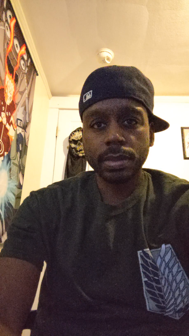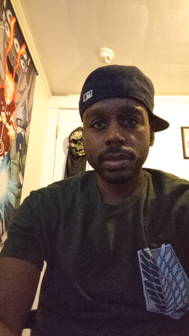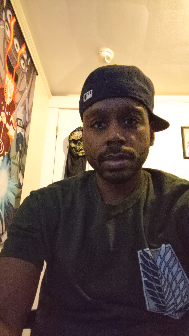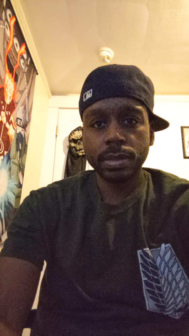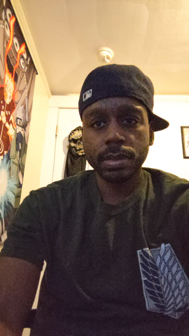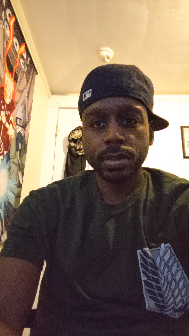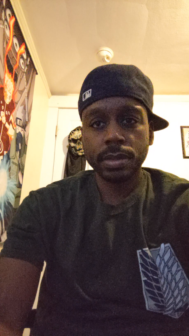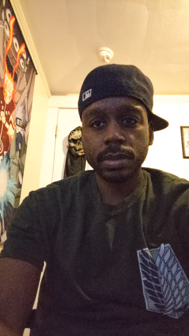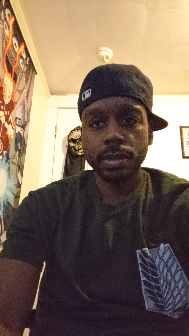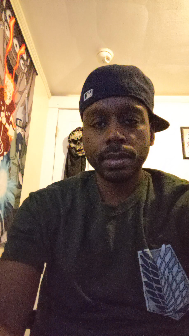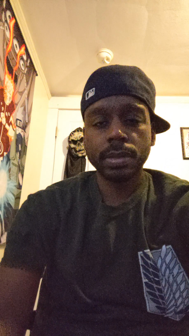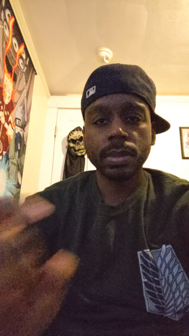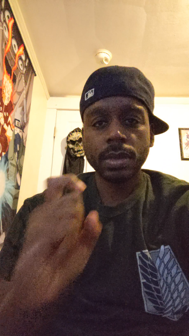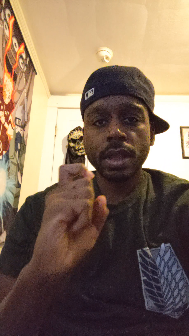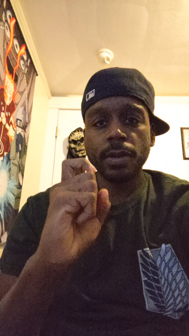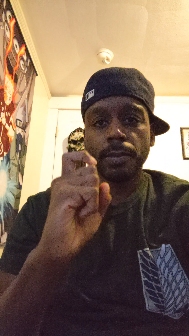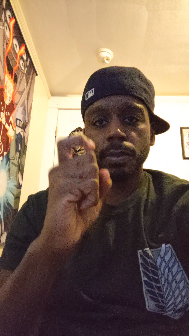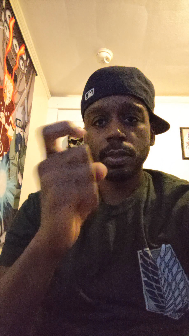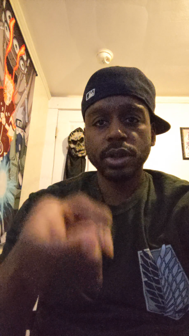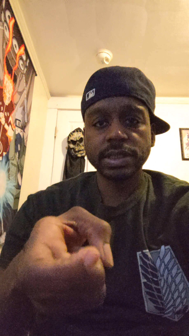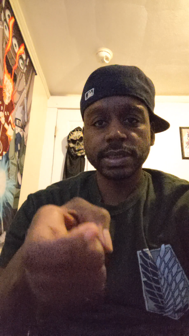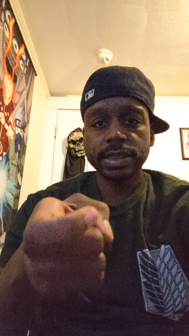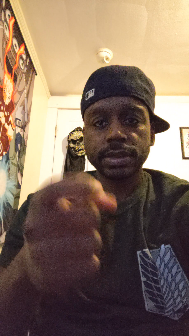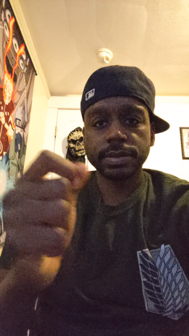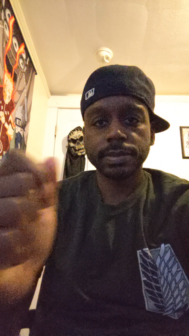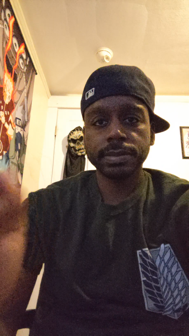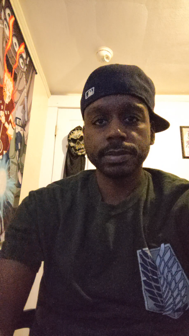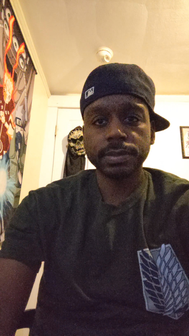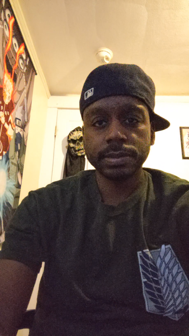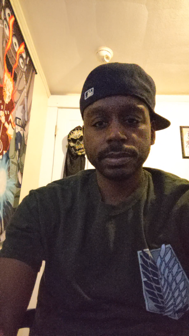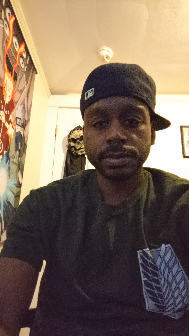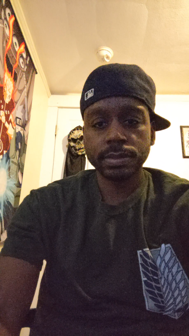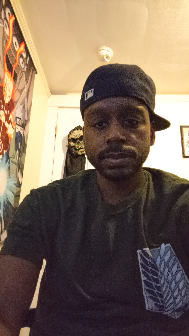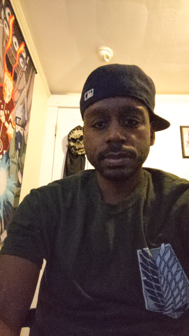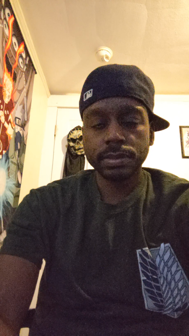present